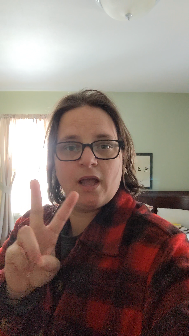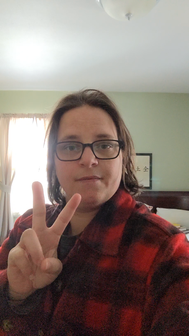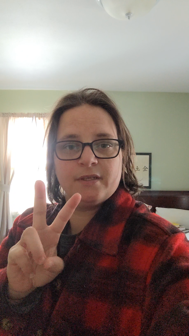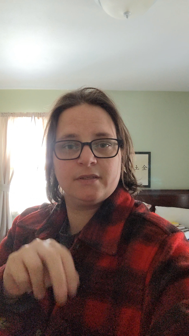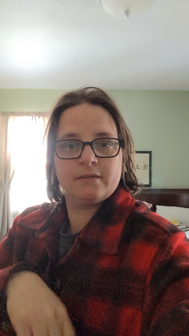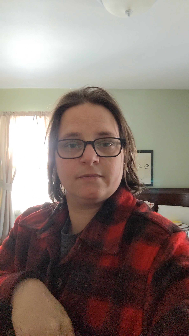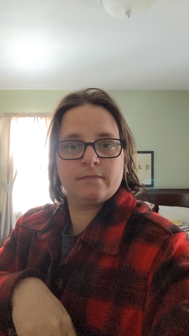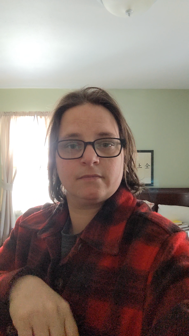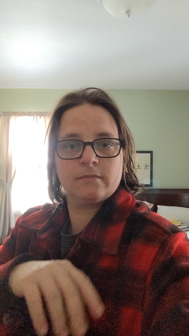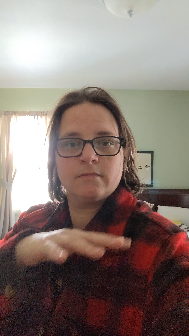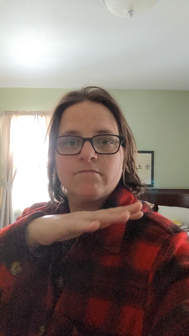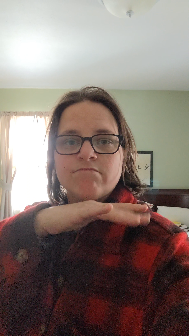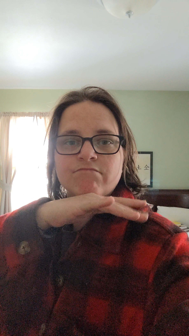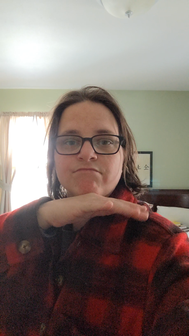naughty